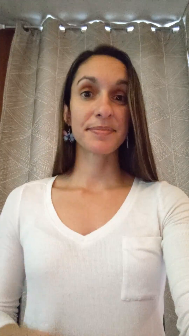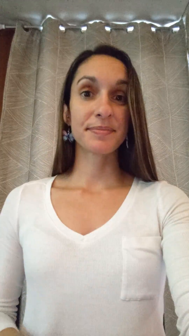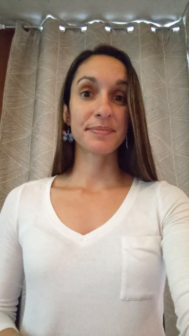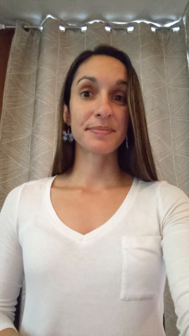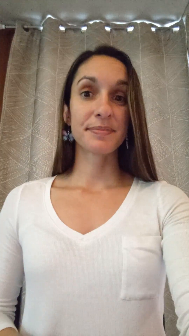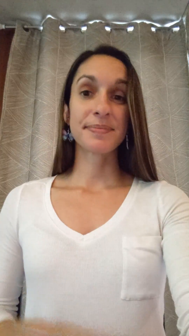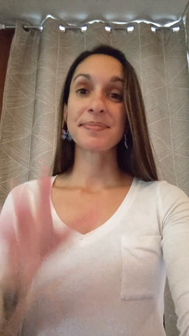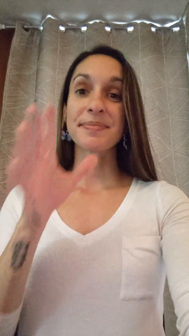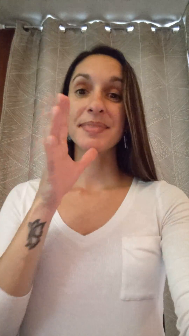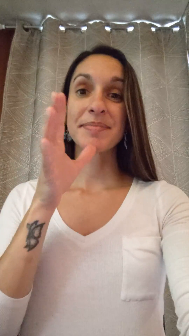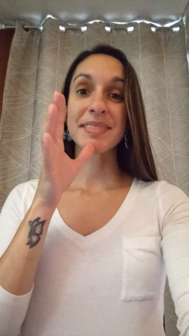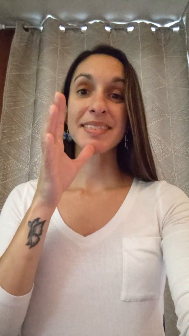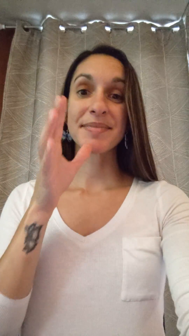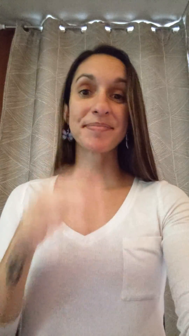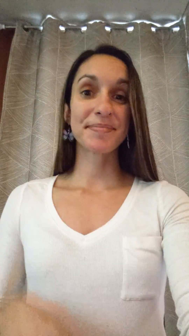mommy